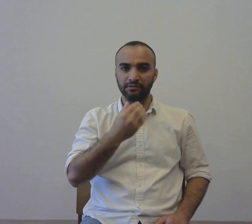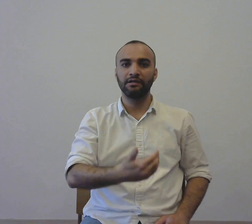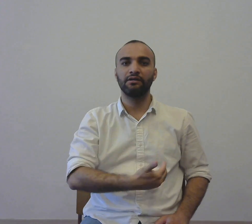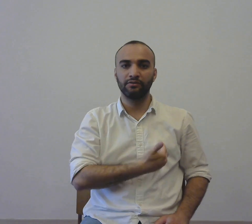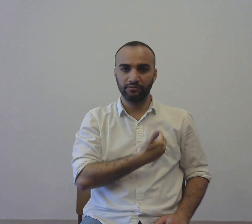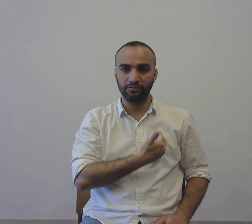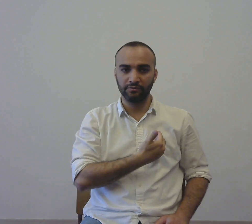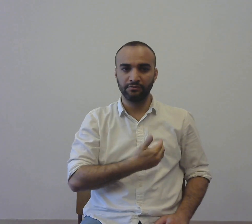istəmək